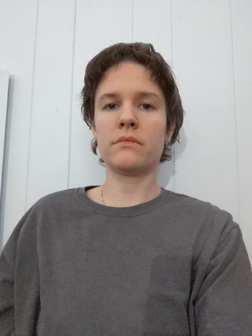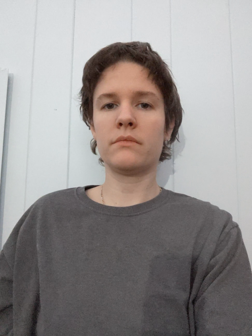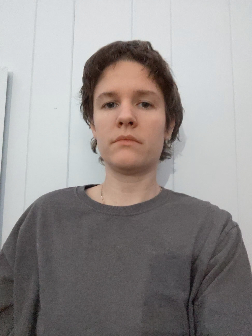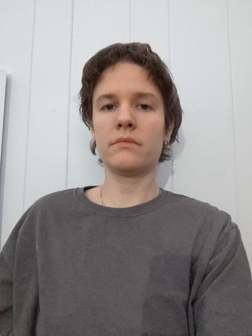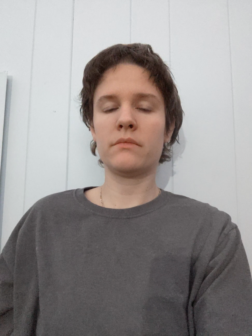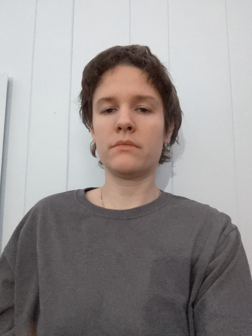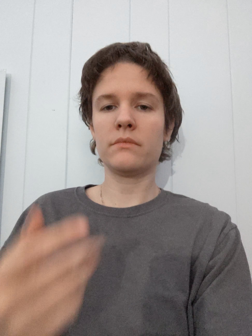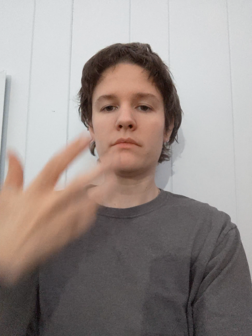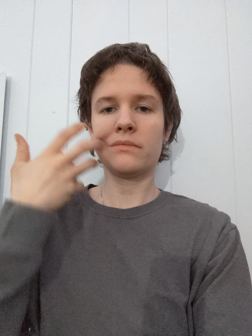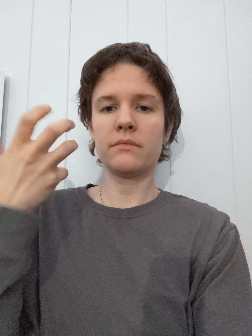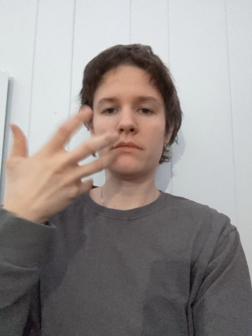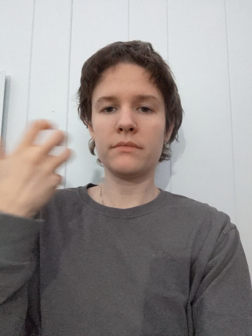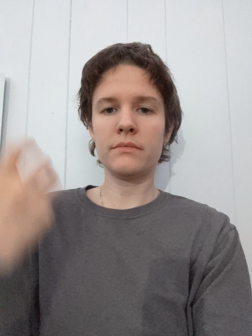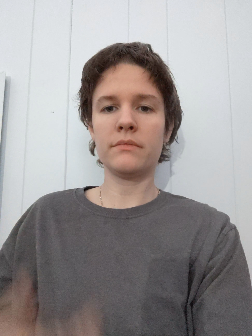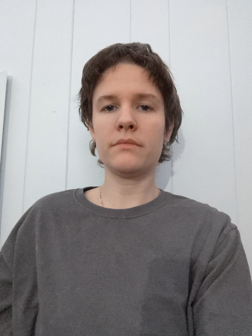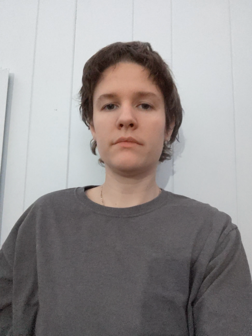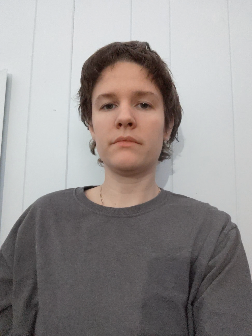tiger